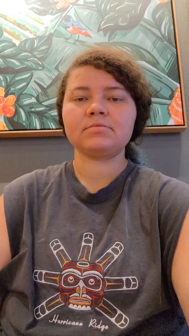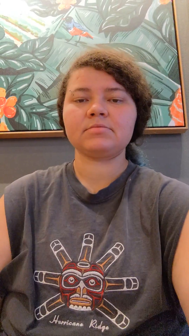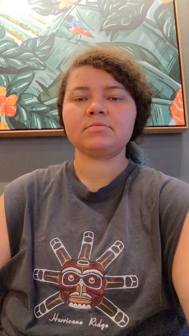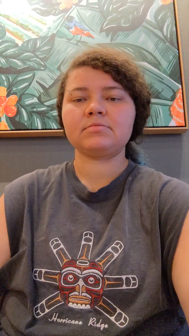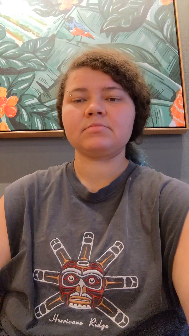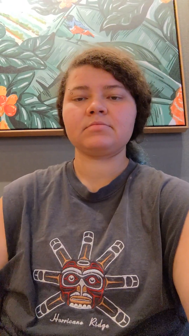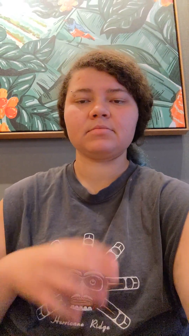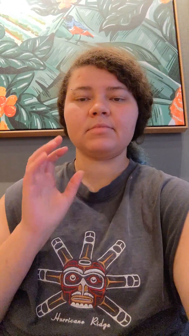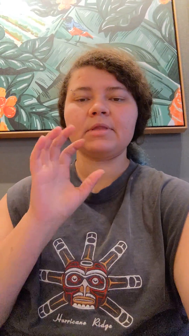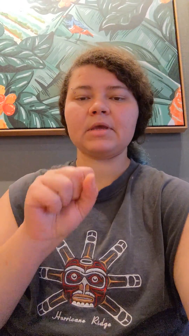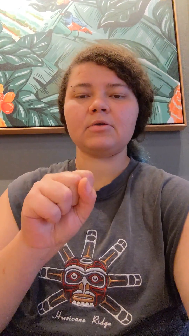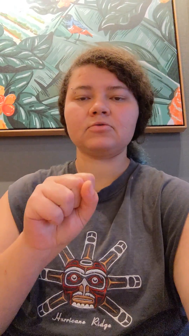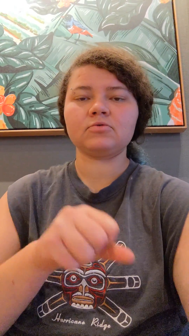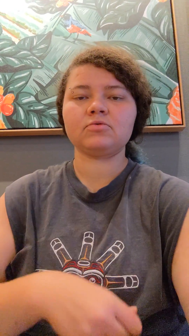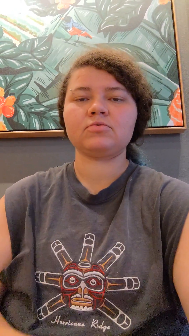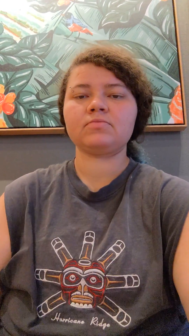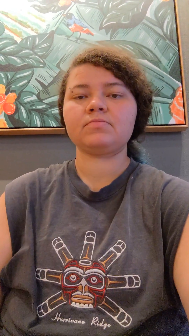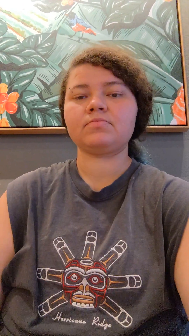catch